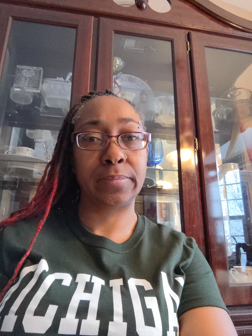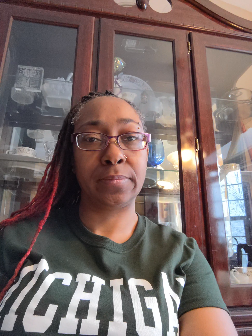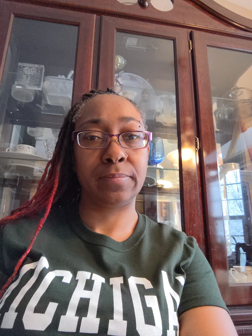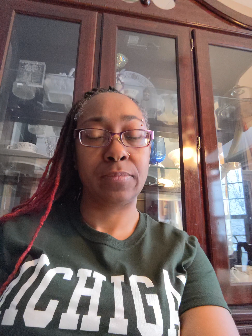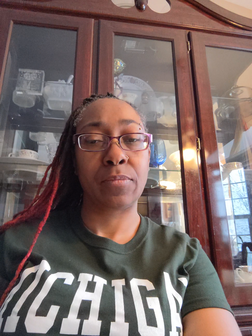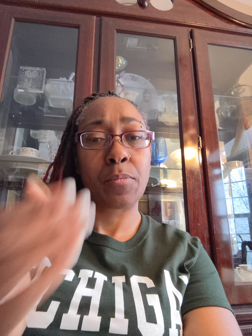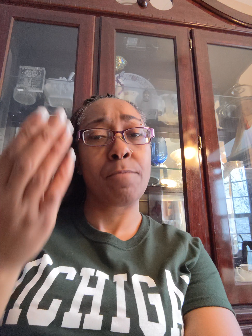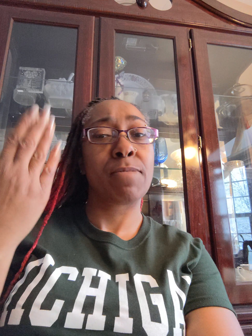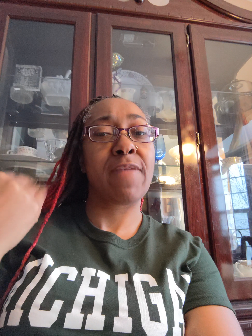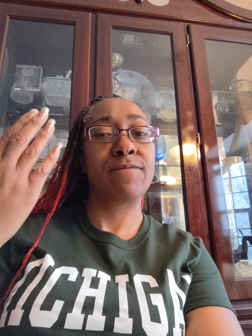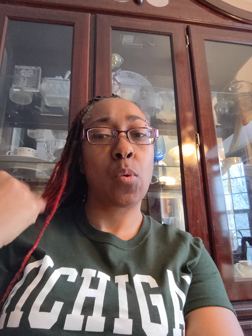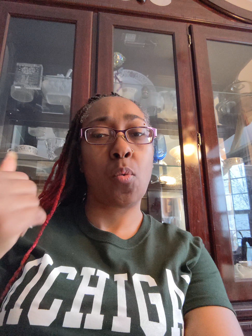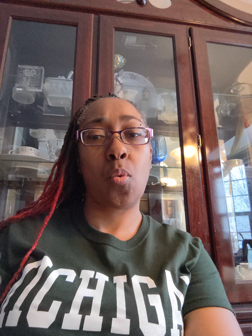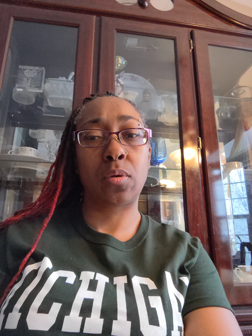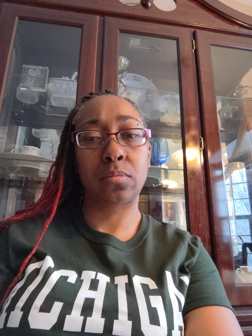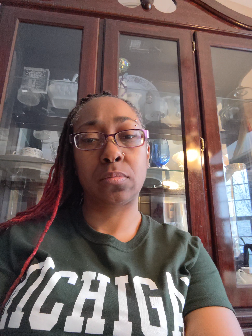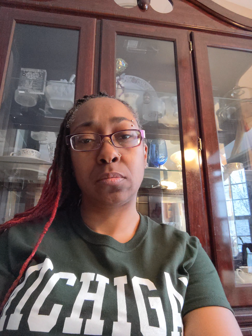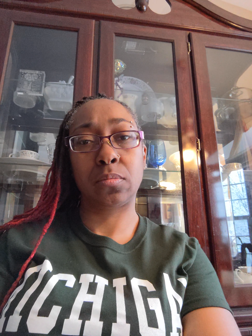before